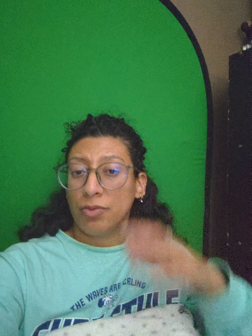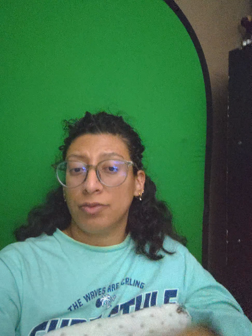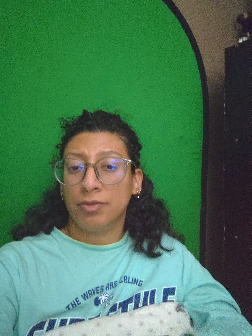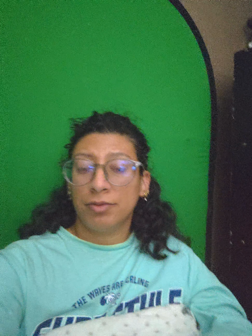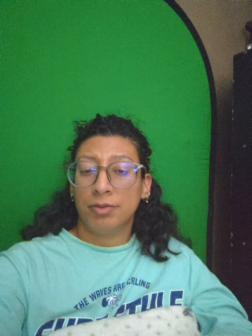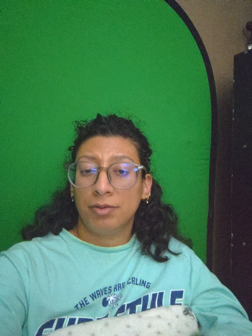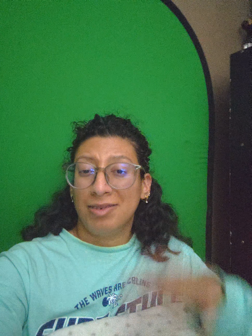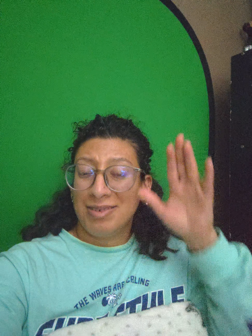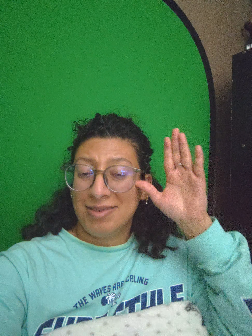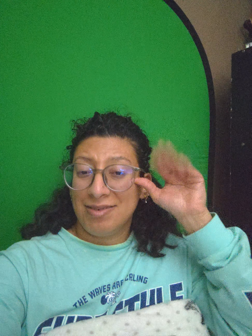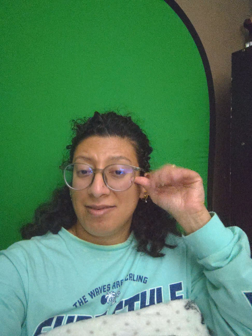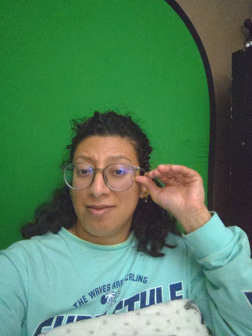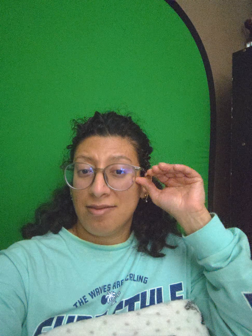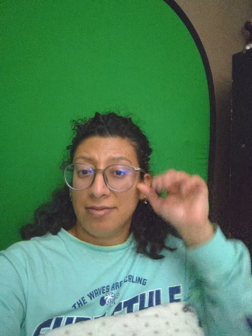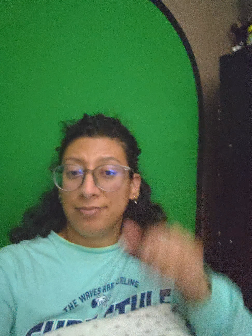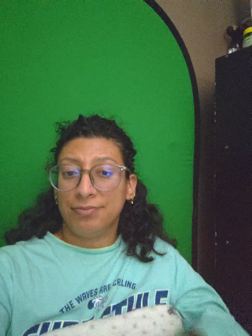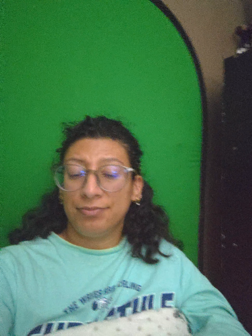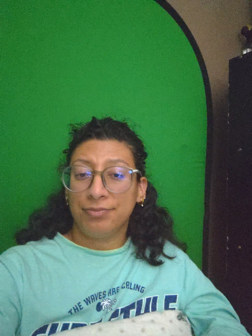donkey